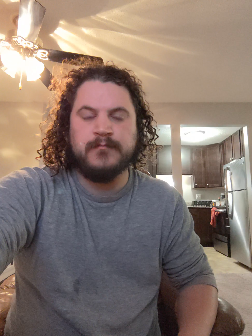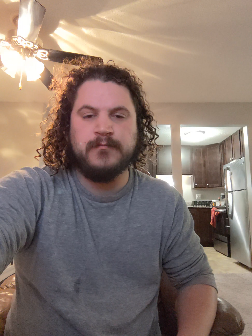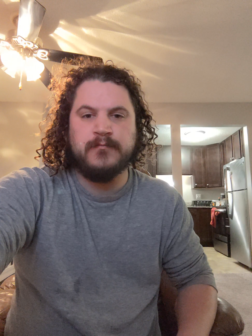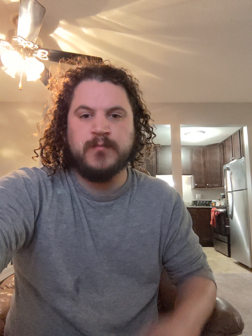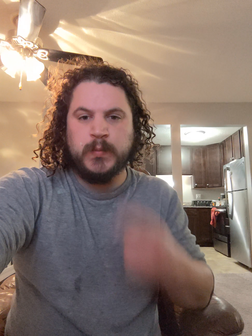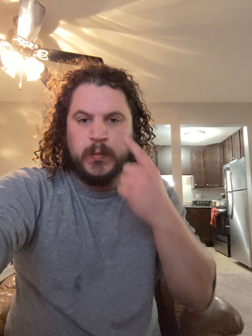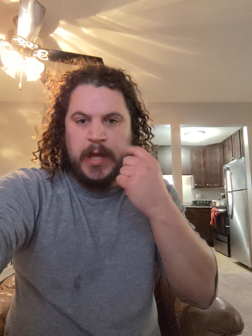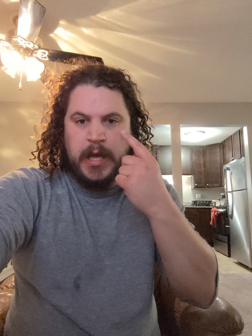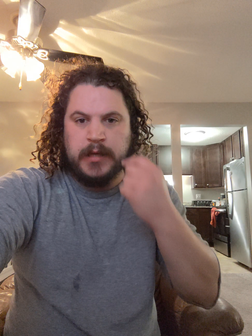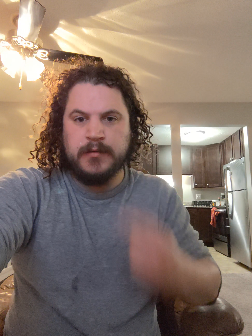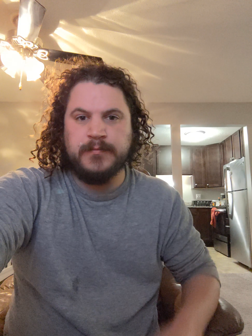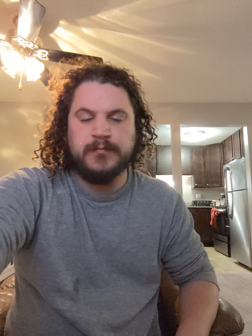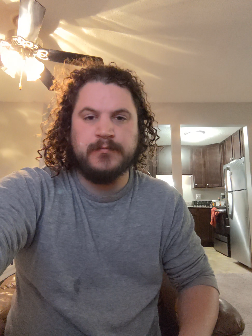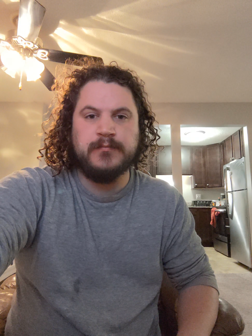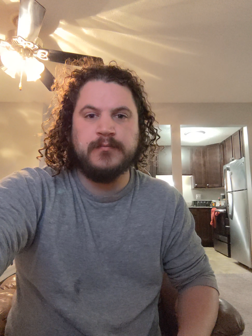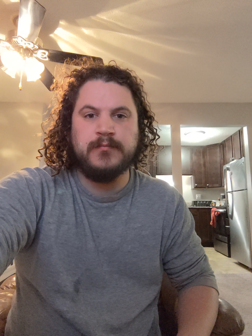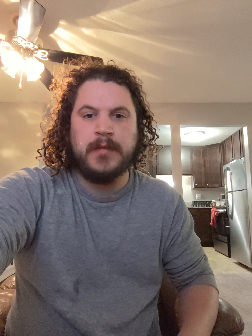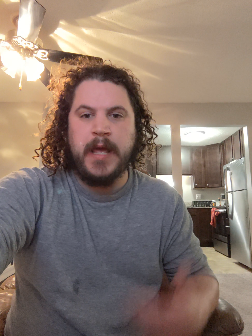cry